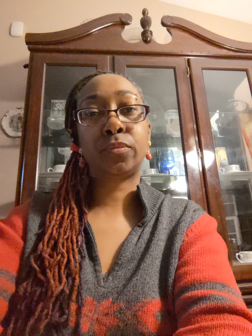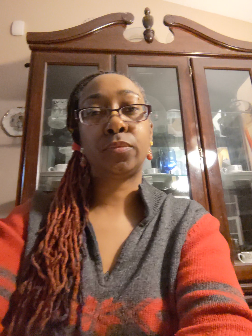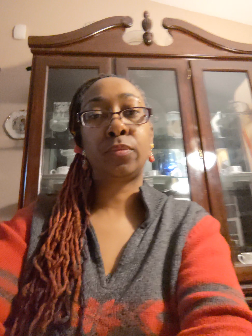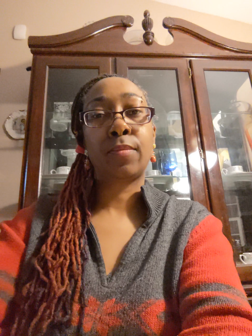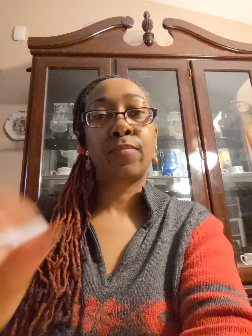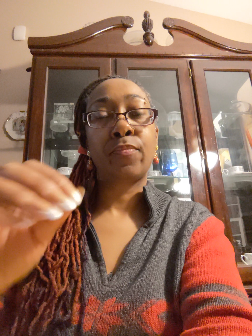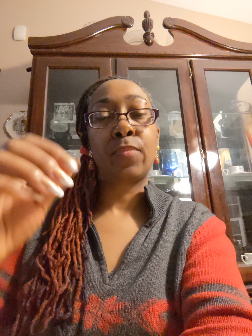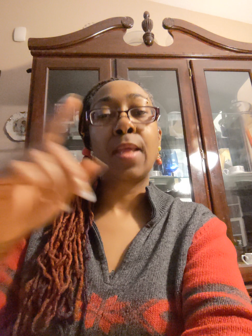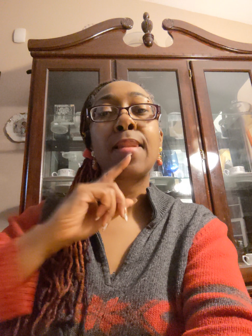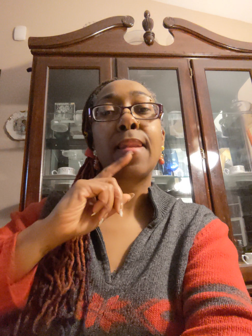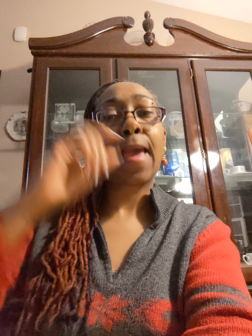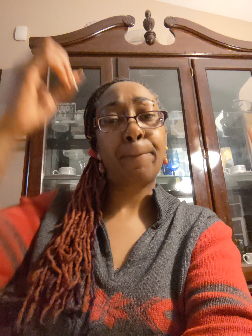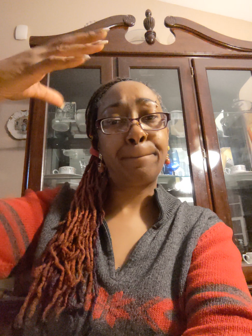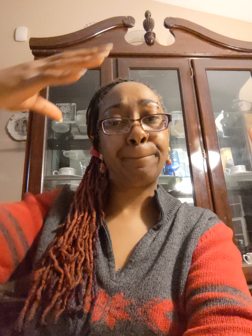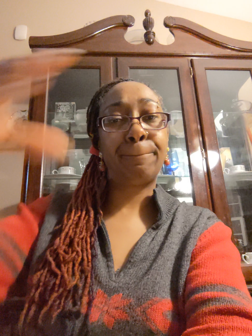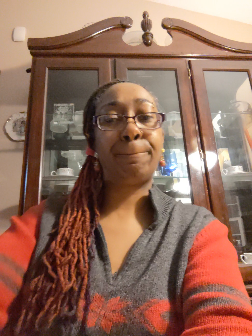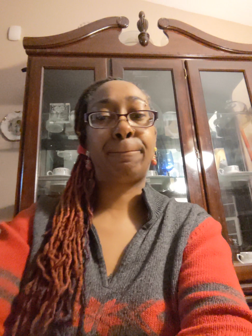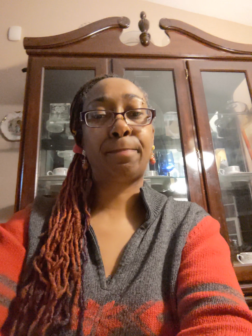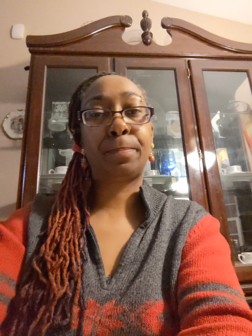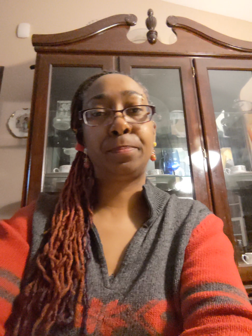lamp